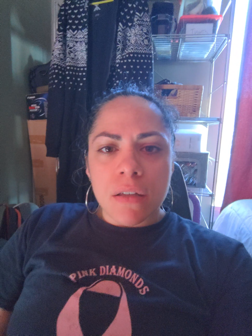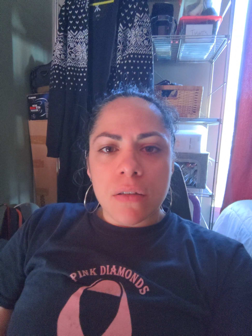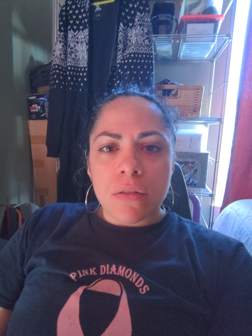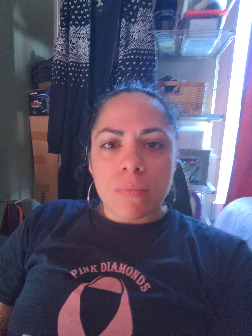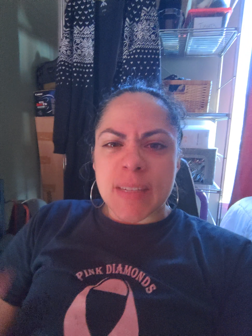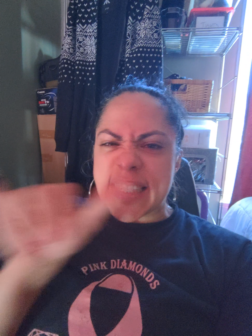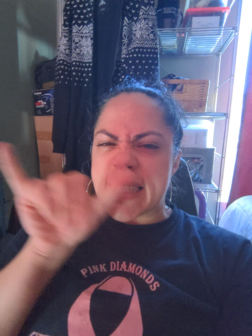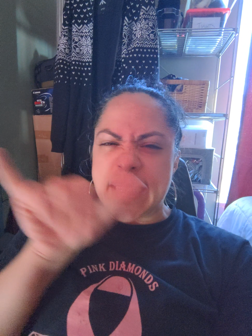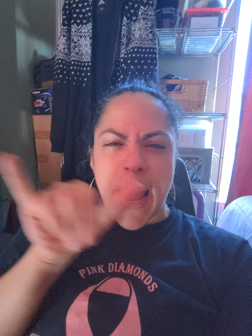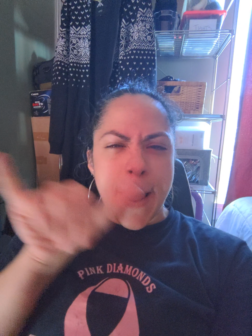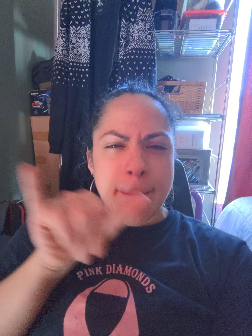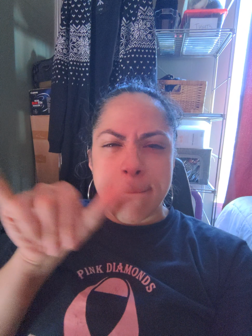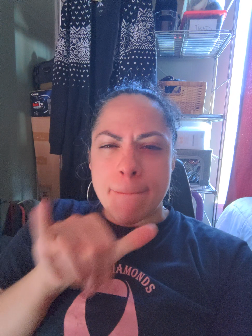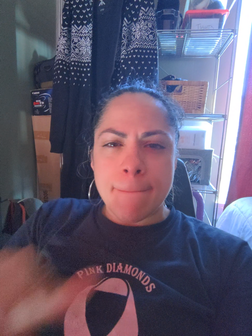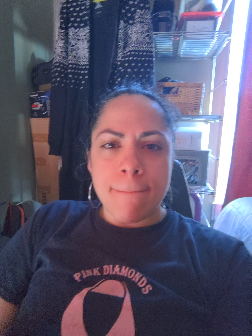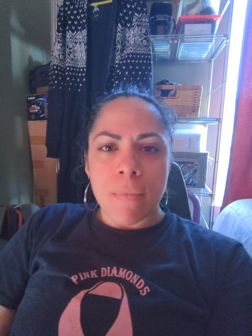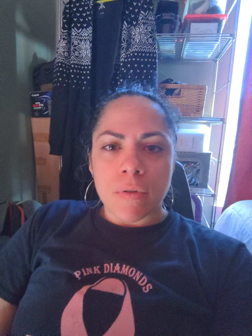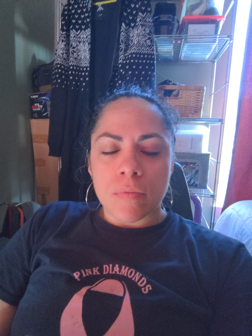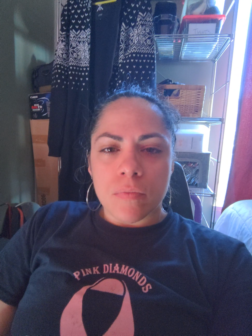same